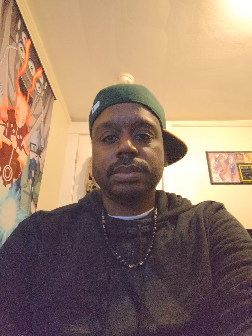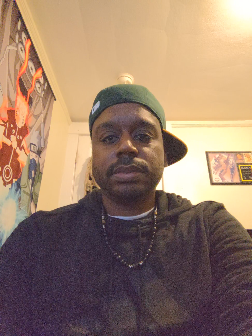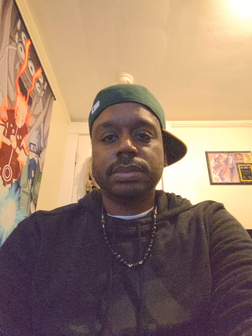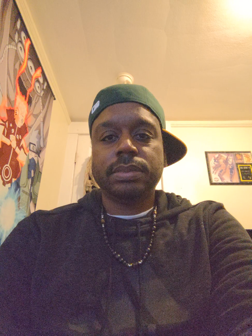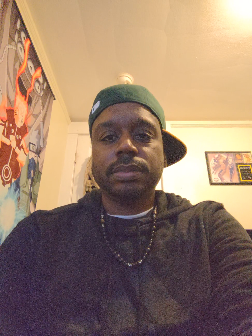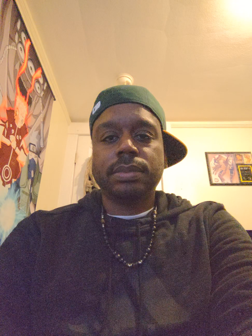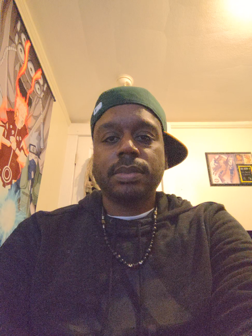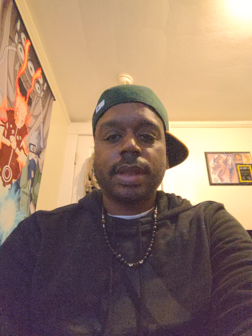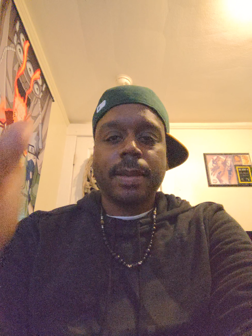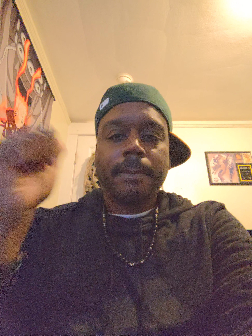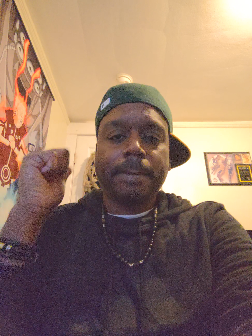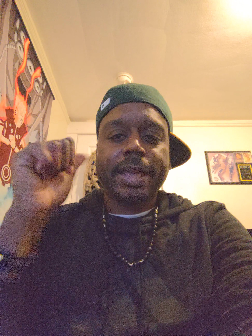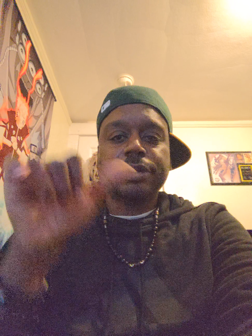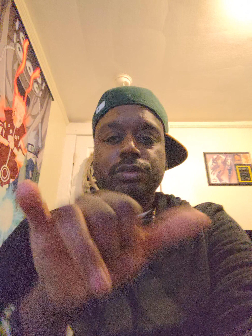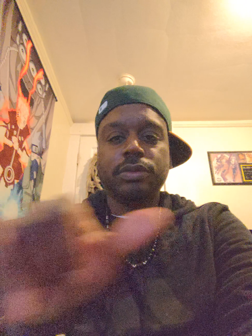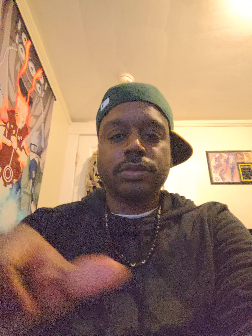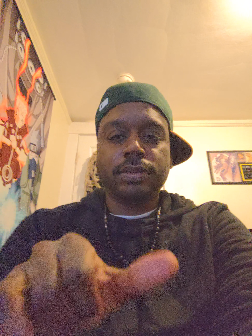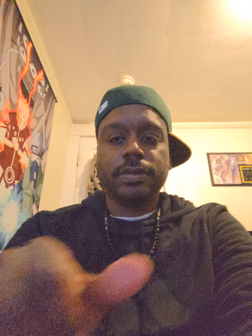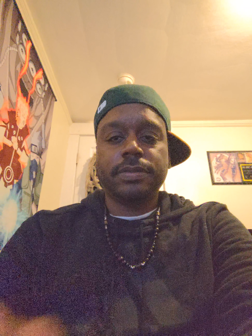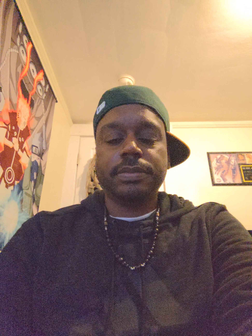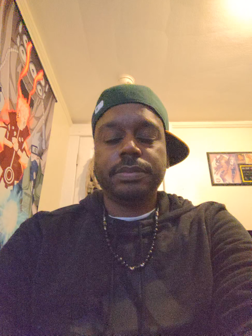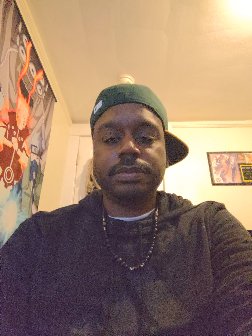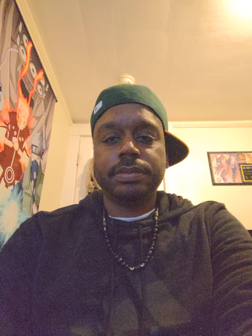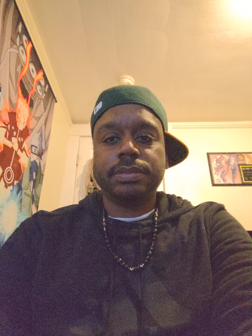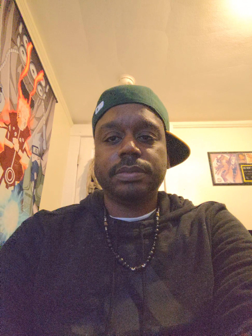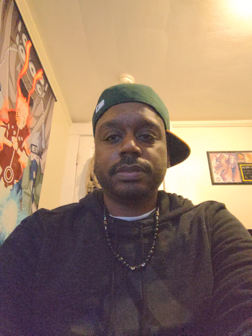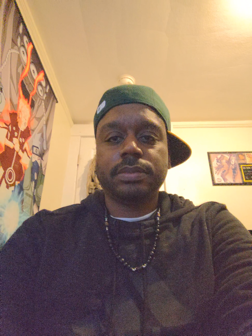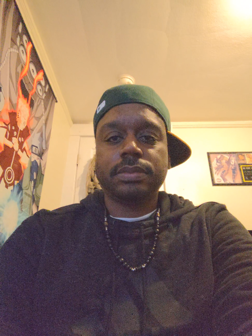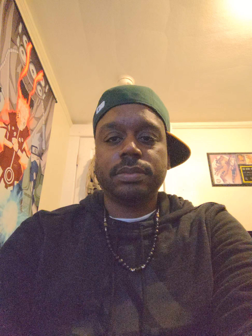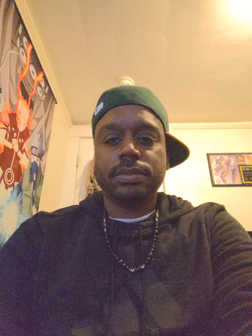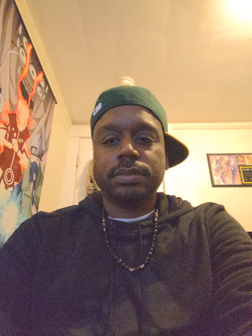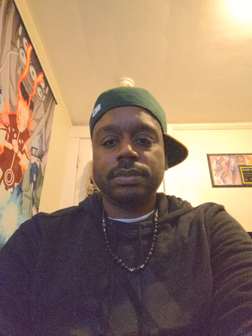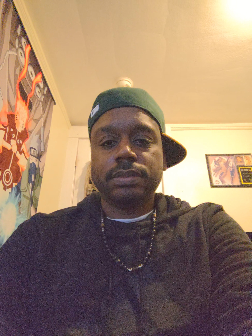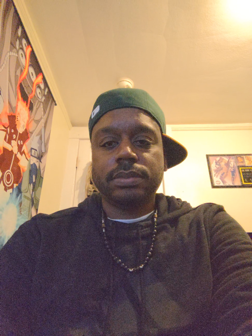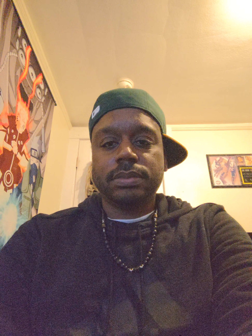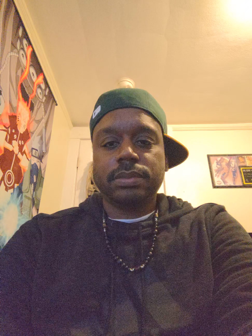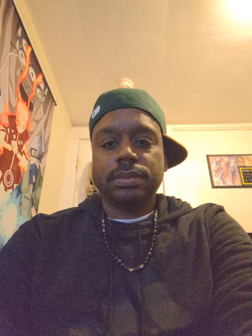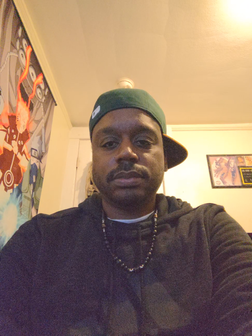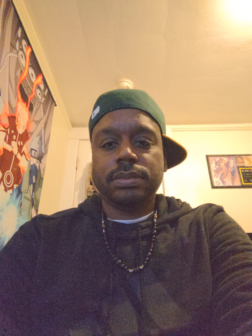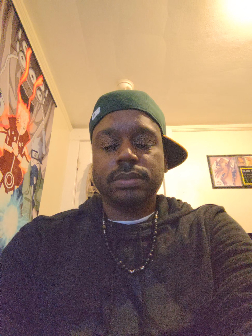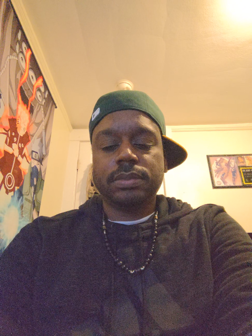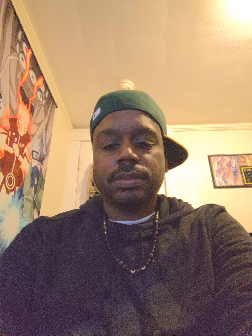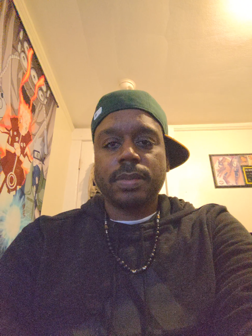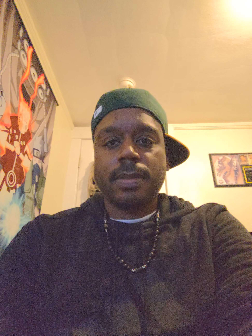backyard